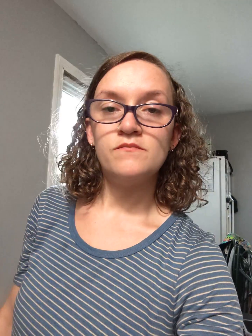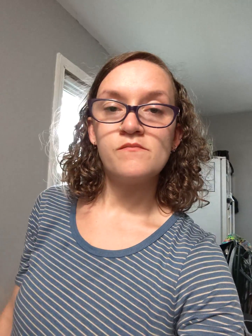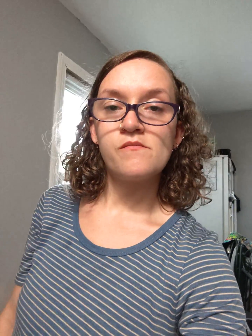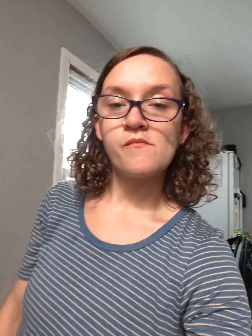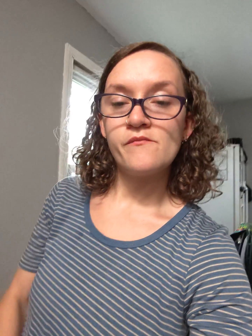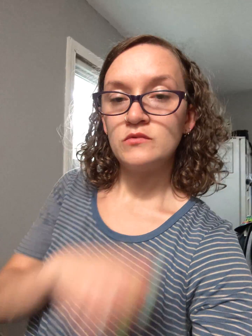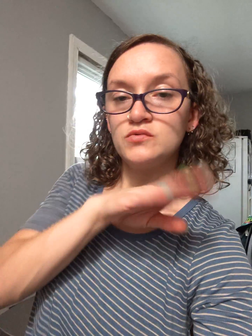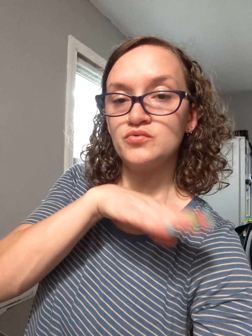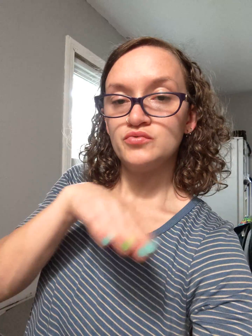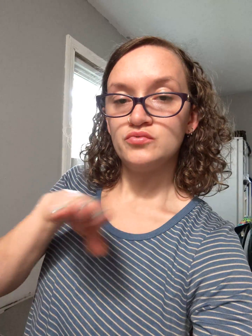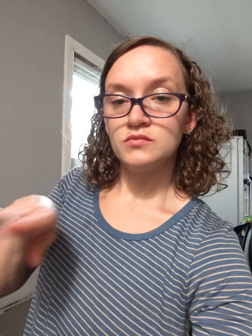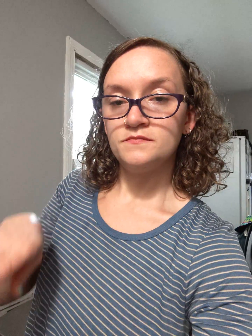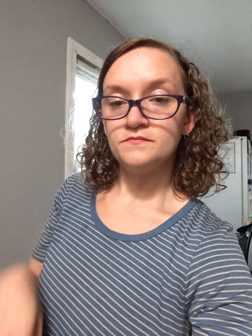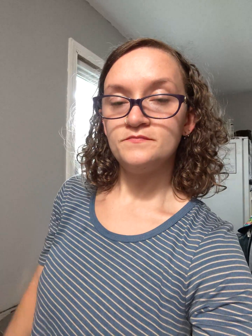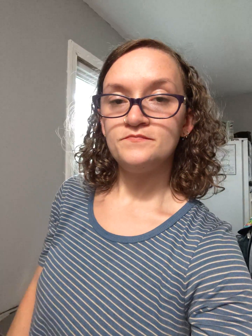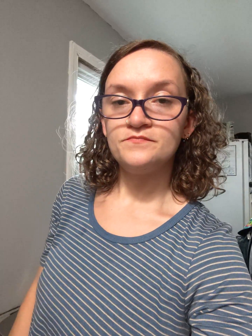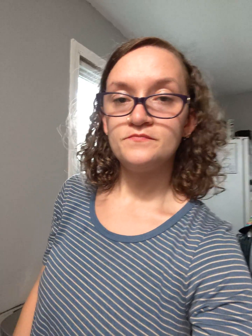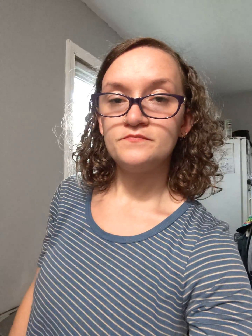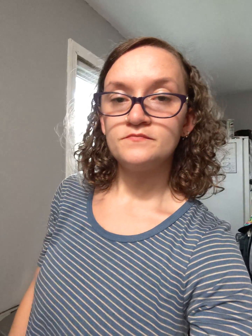children